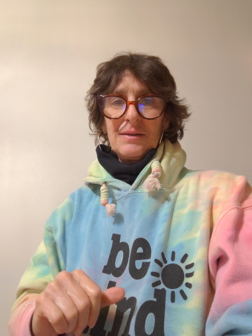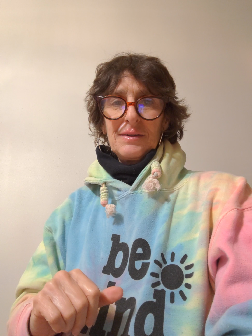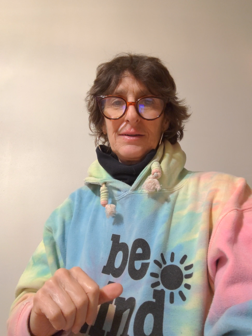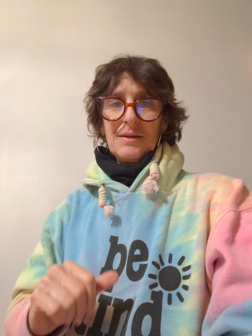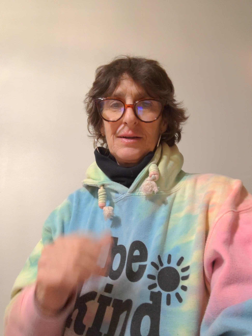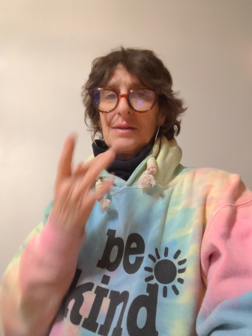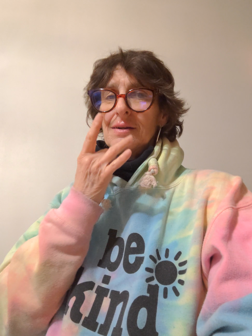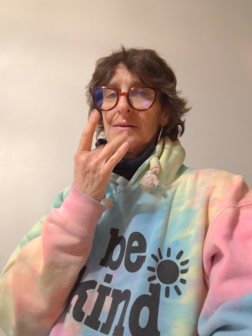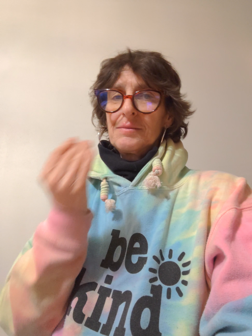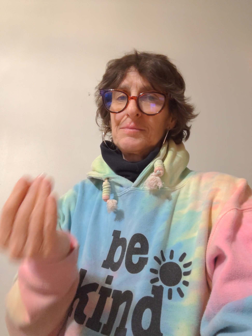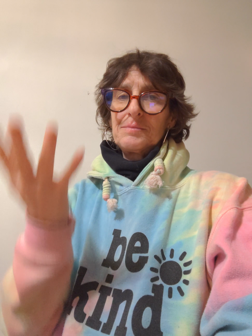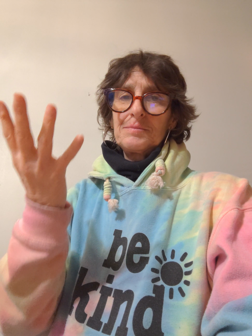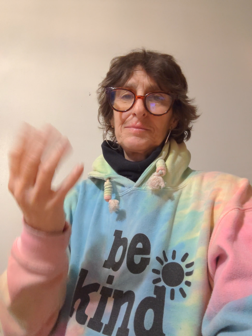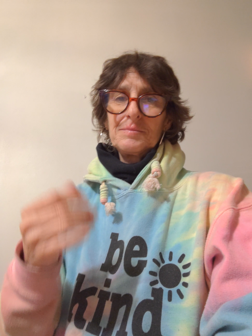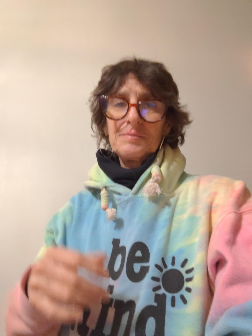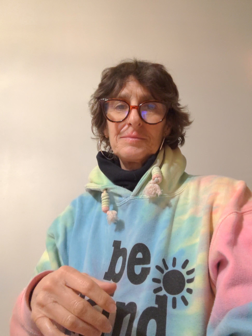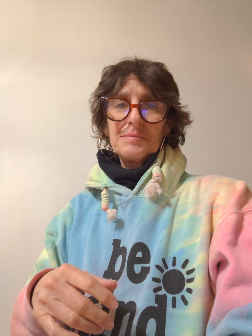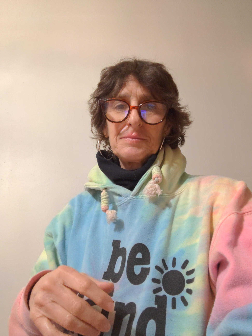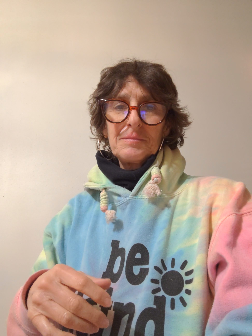lamp